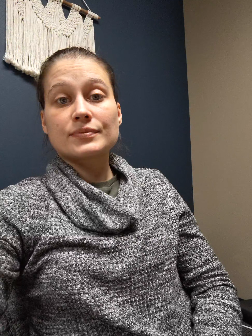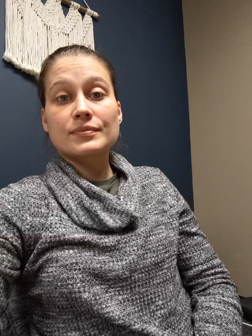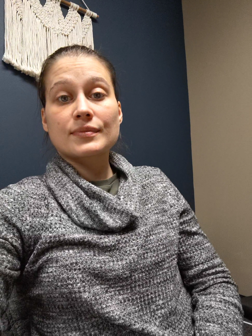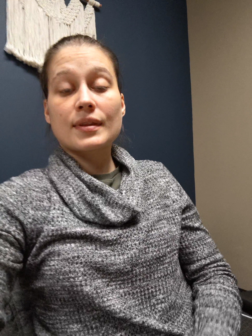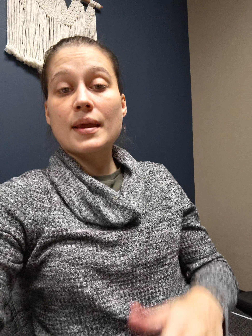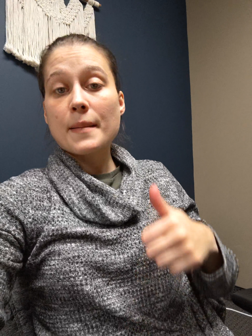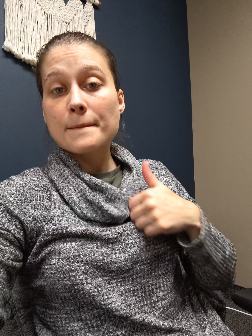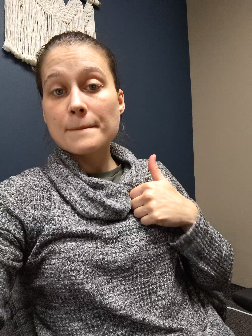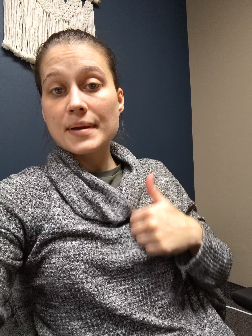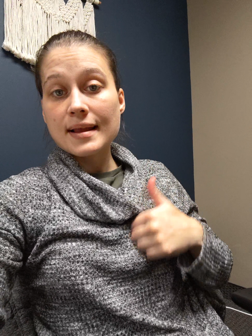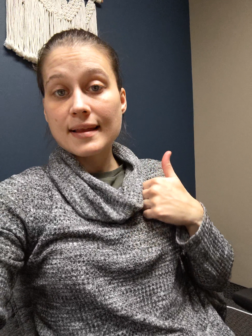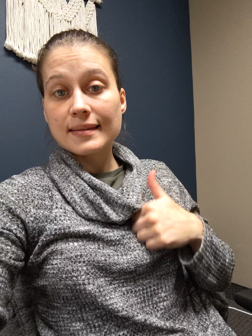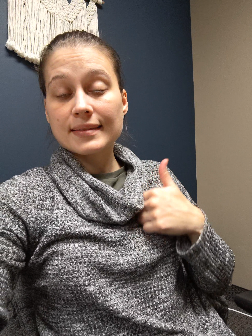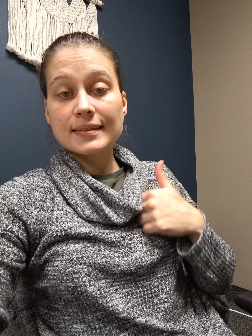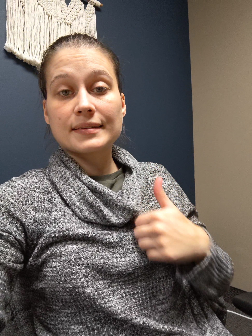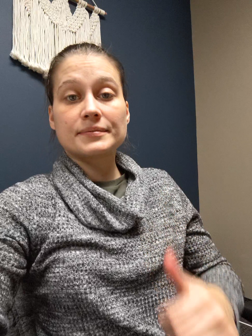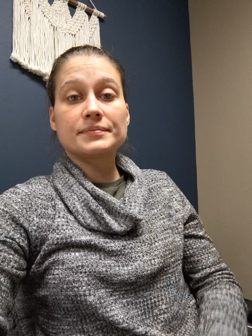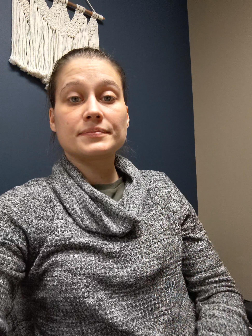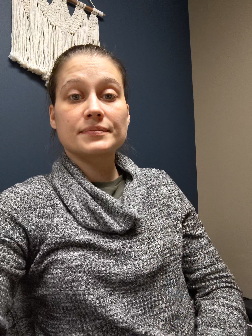bath